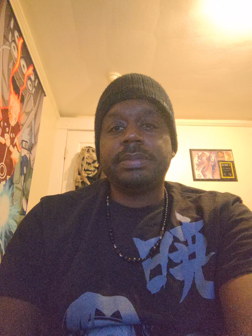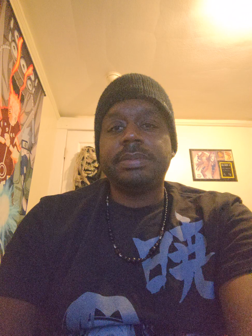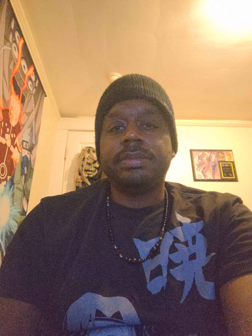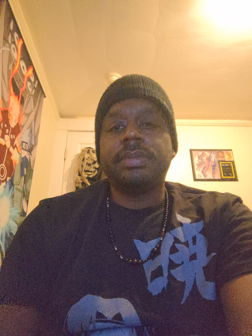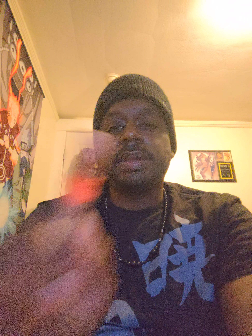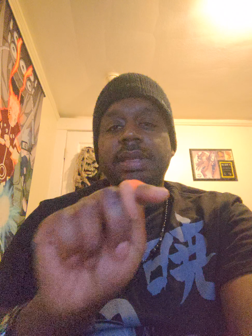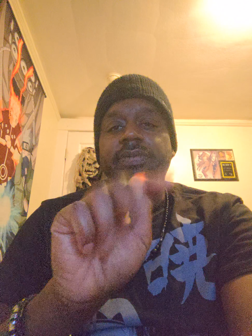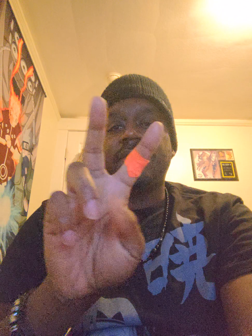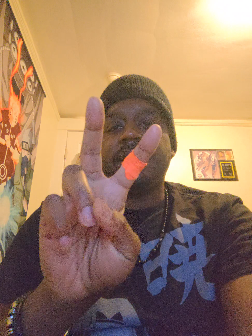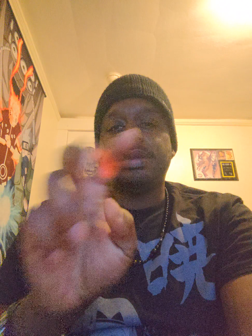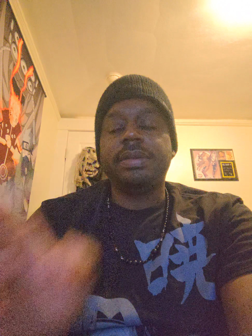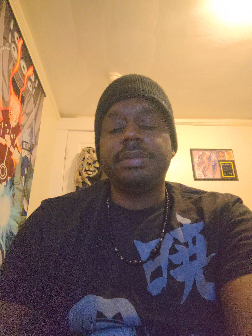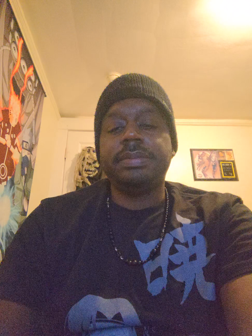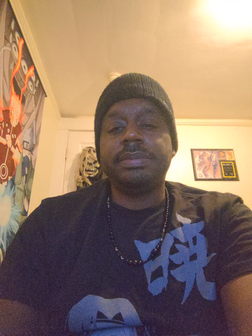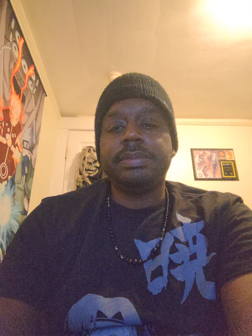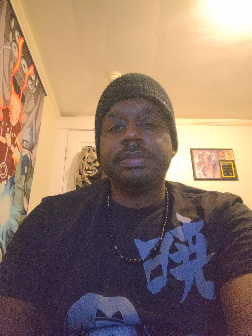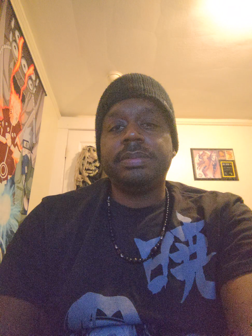TV